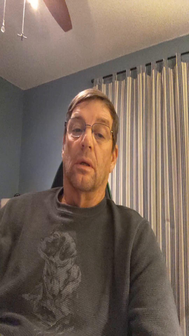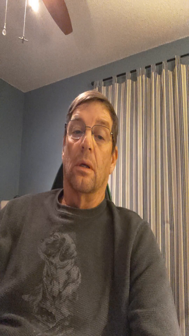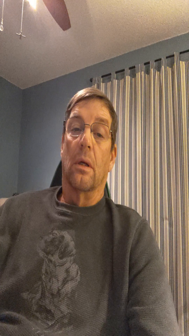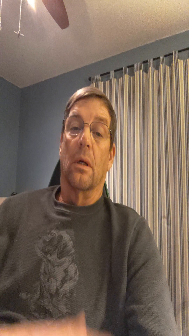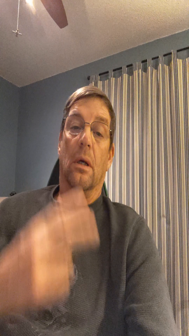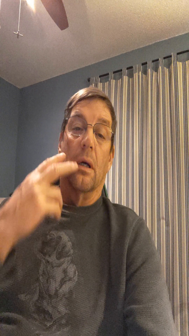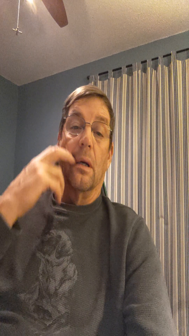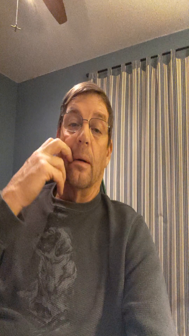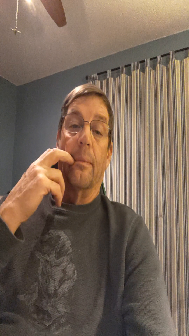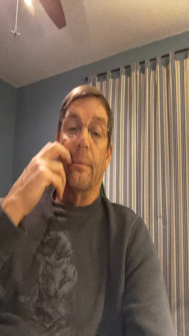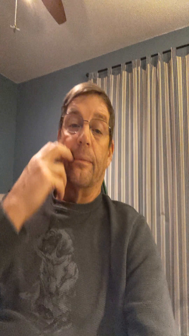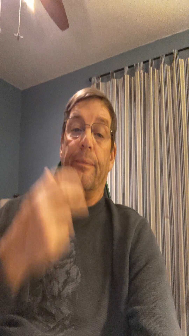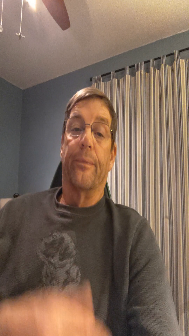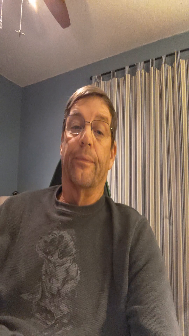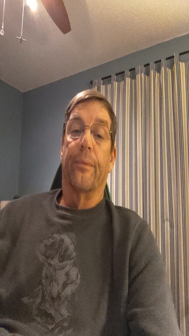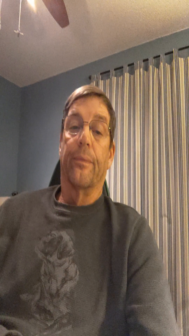gum